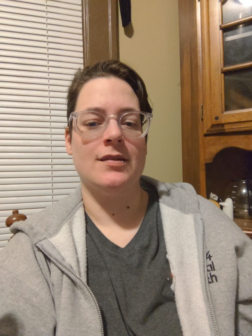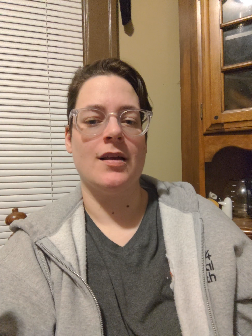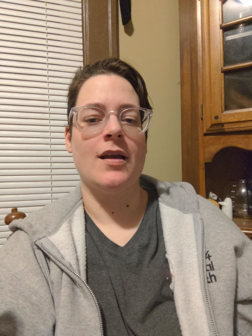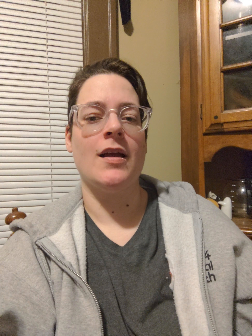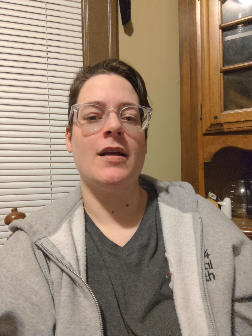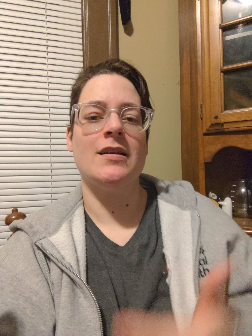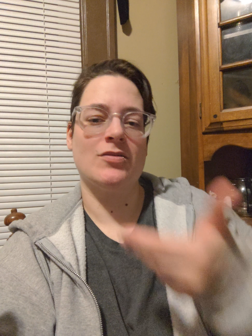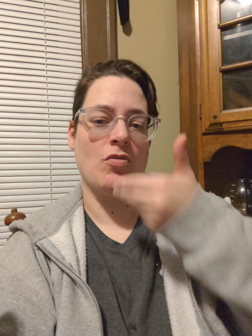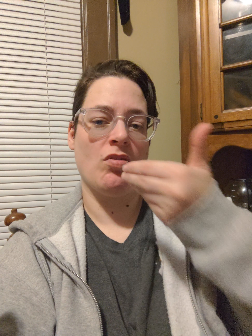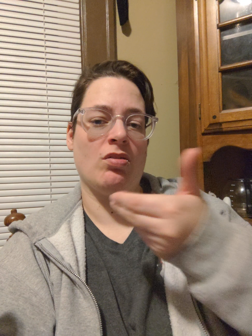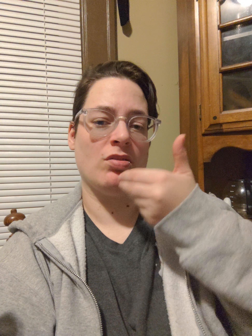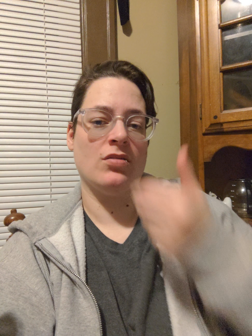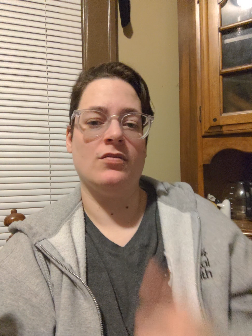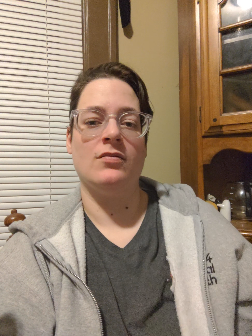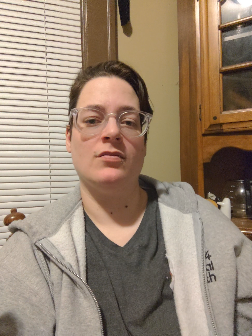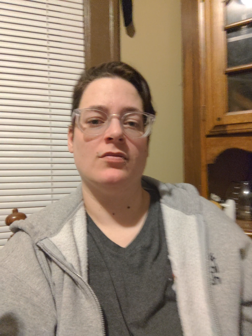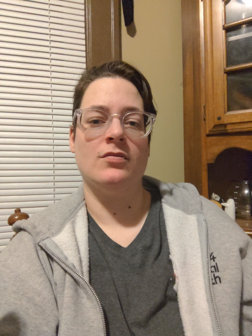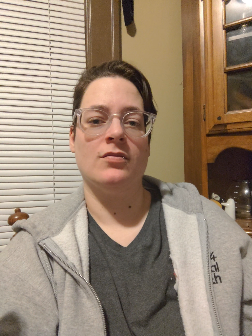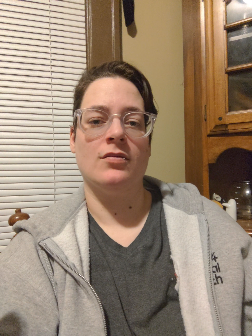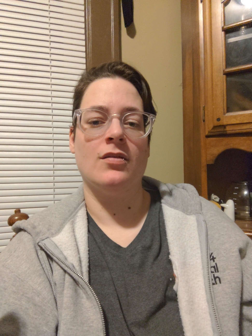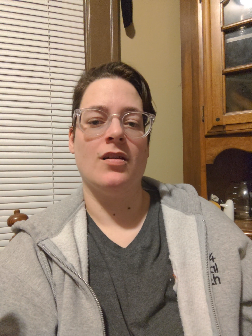cereal